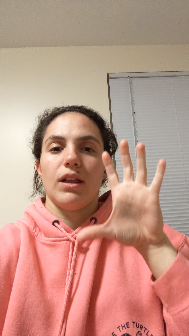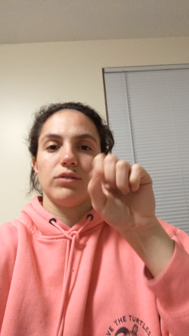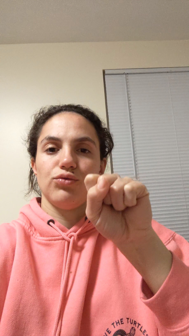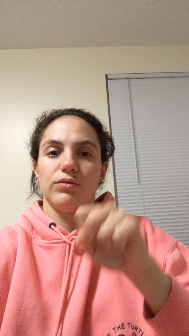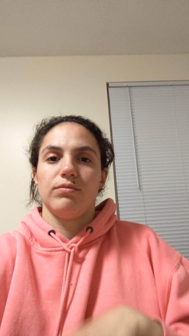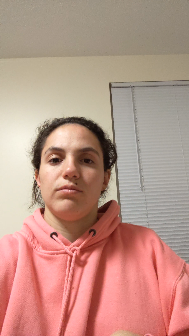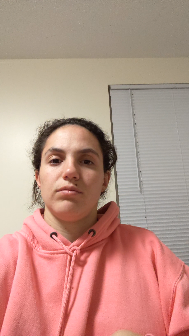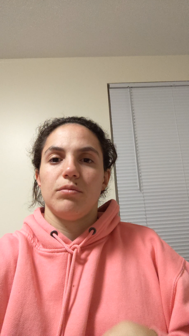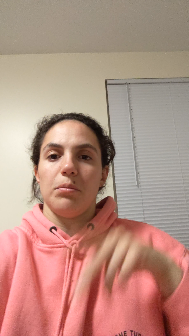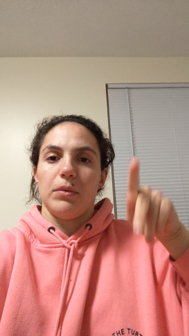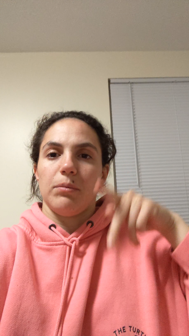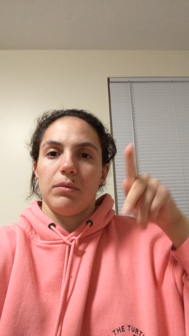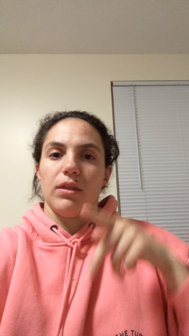people